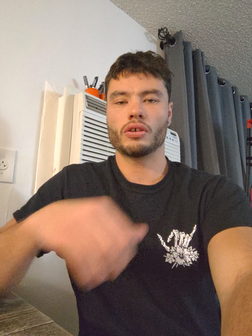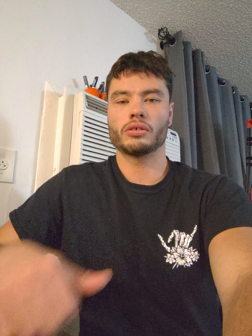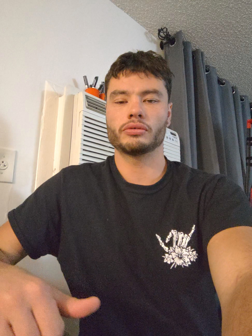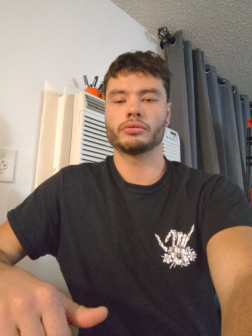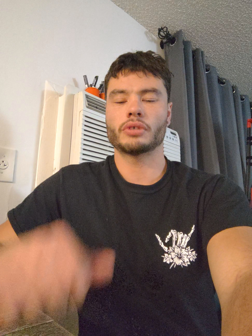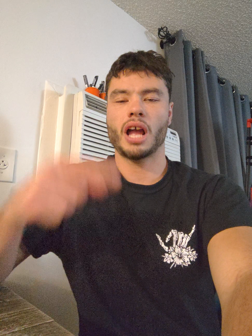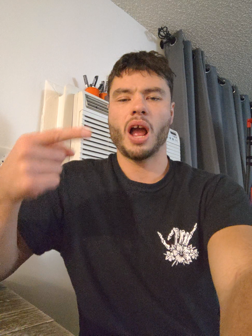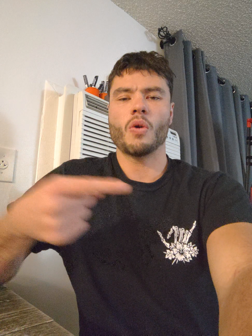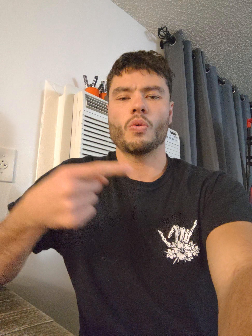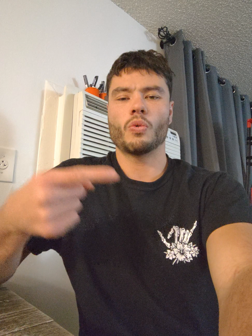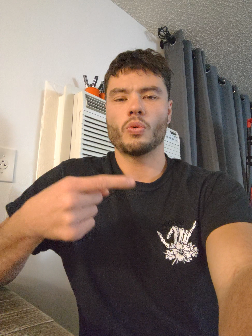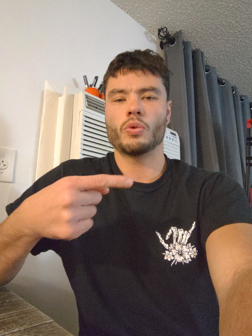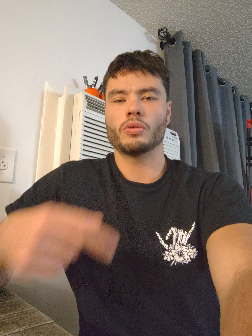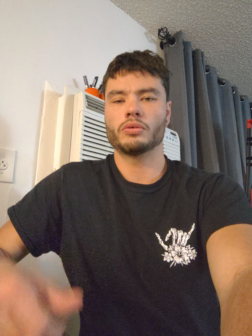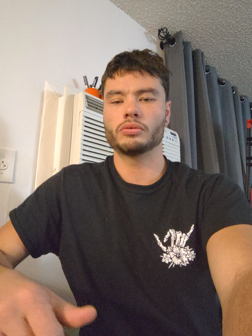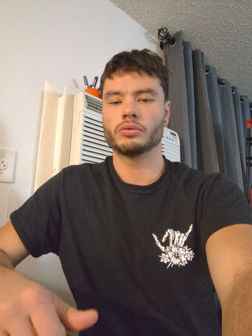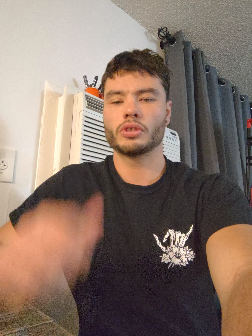owie